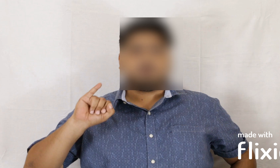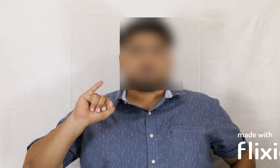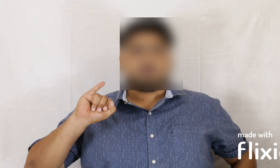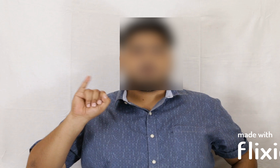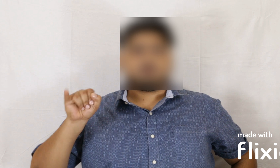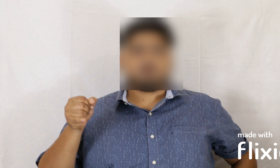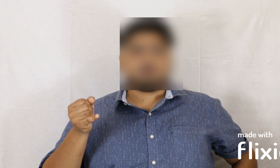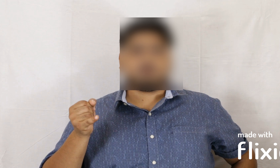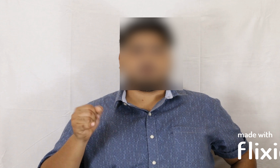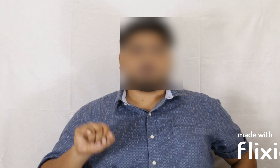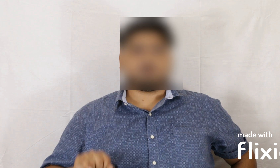ج